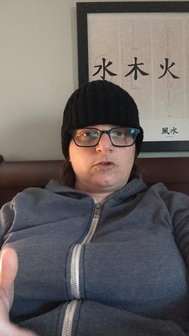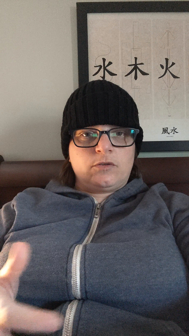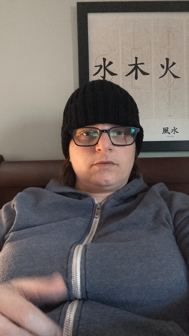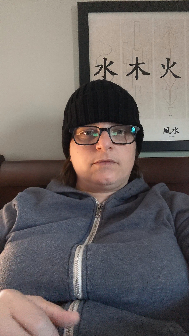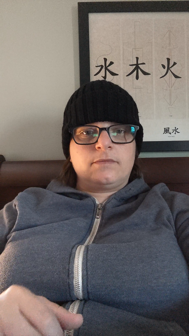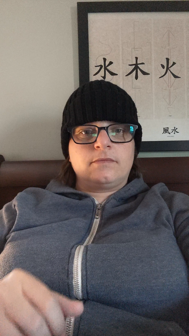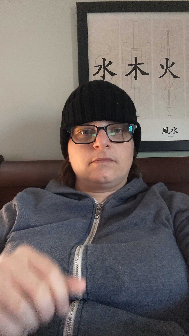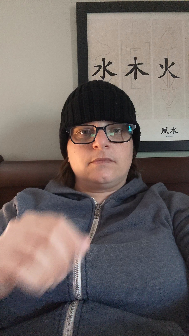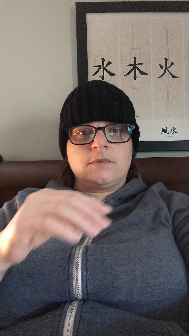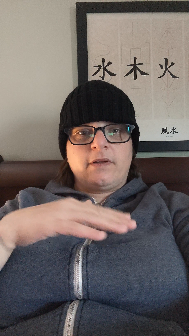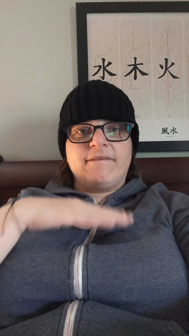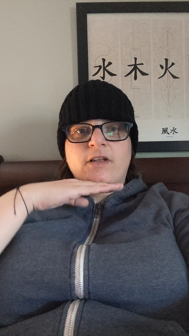full